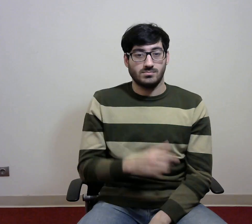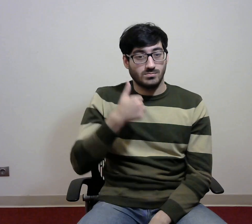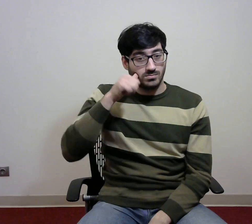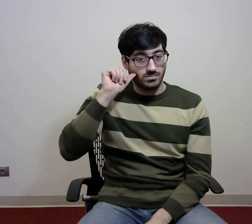dünən